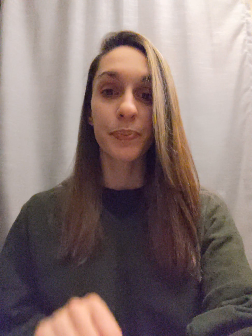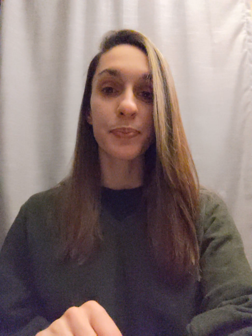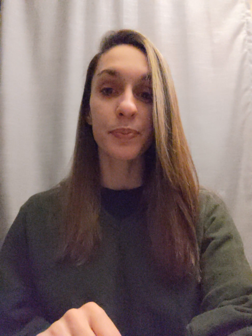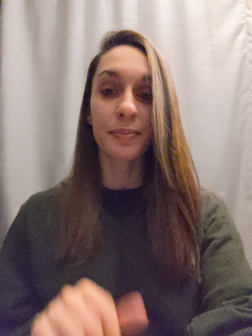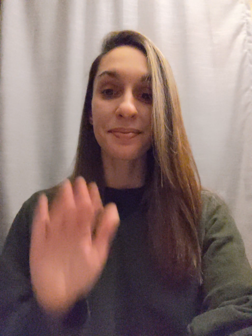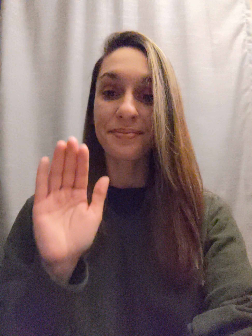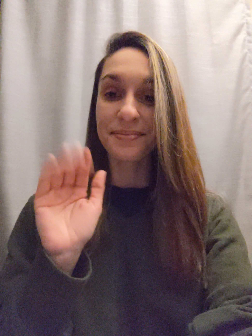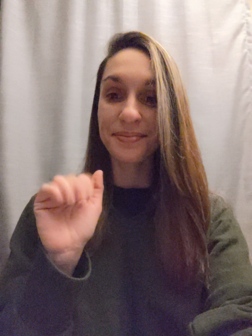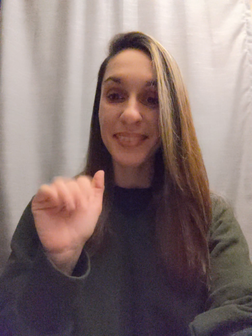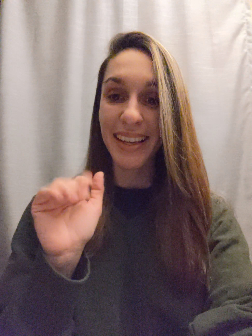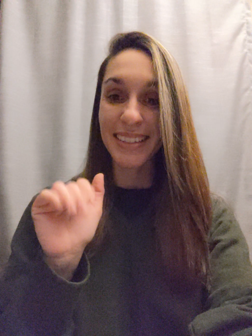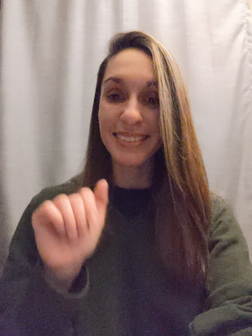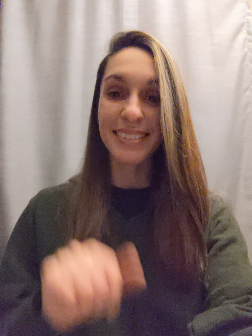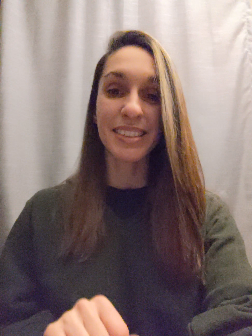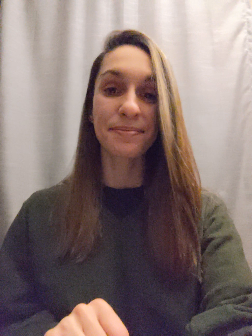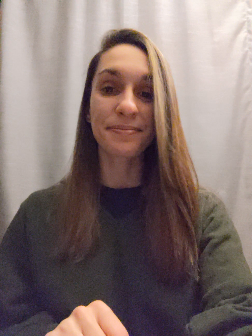bye